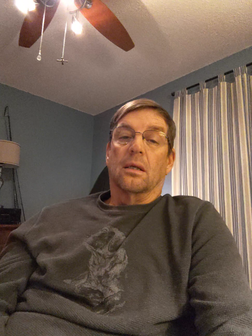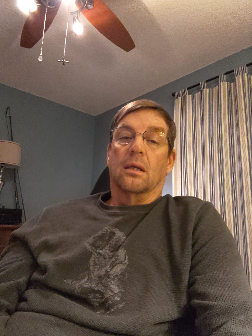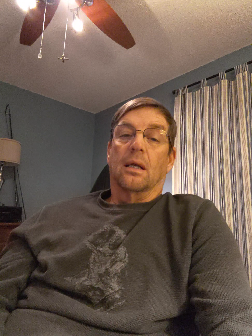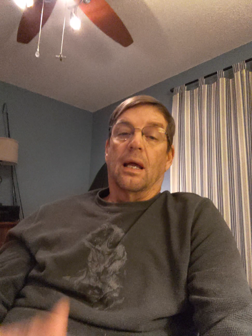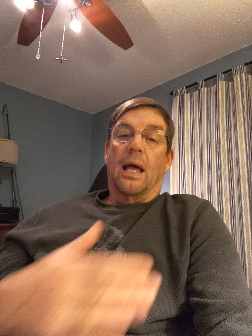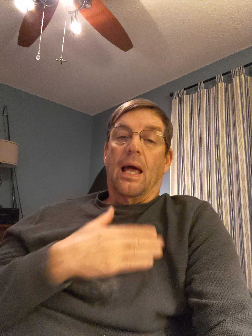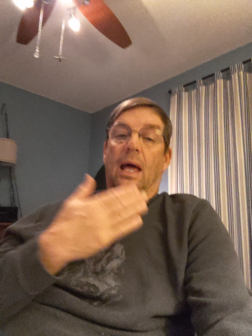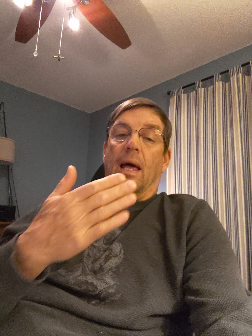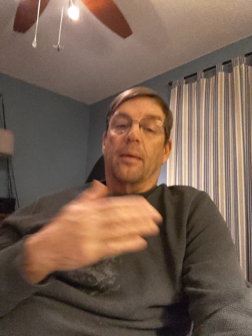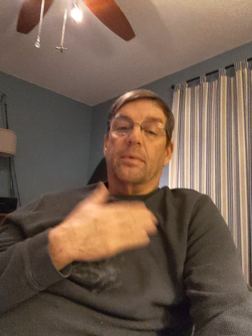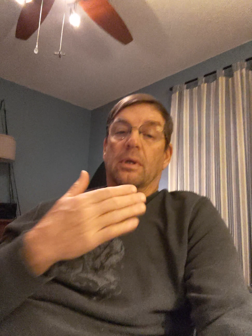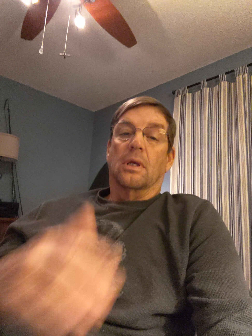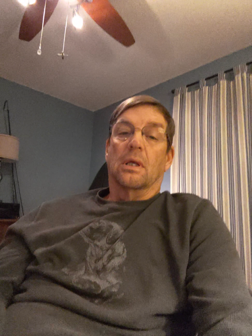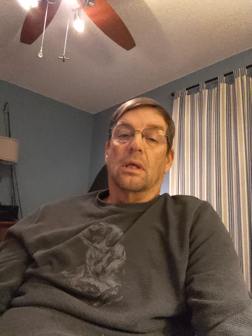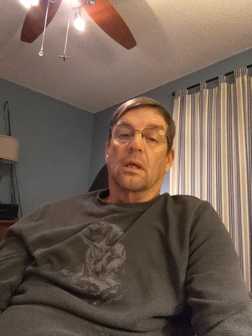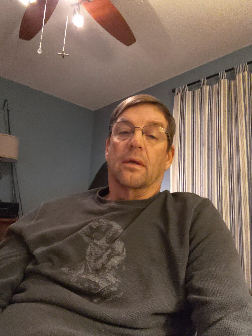happy